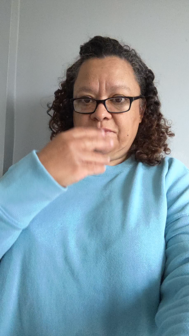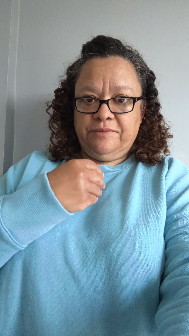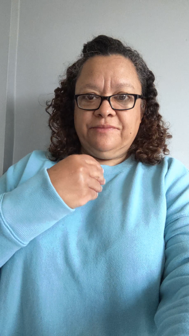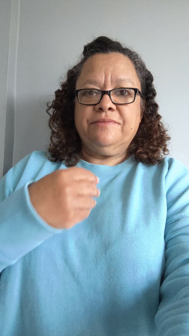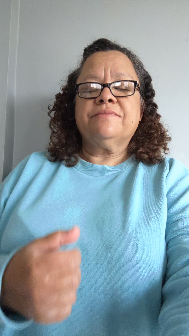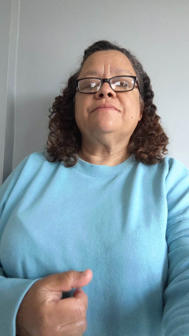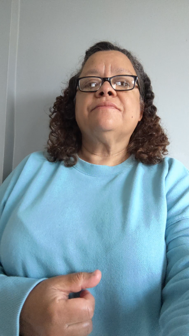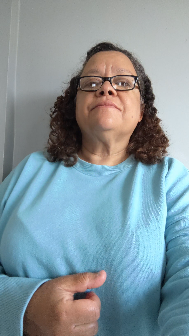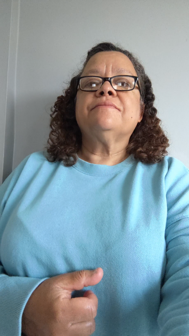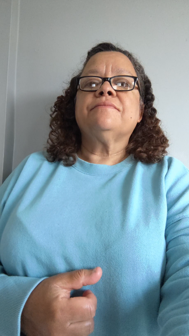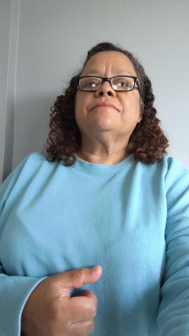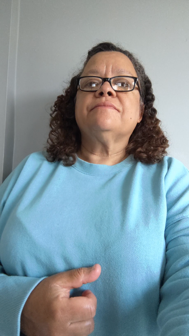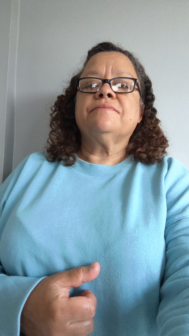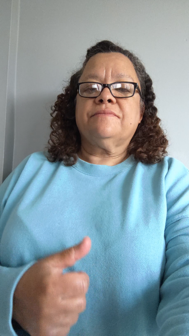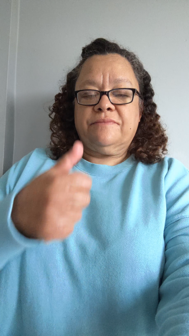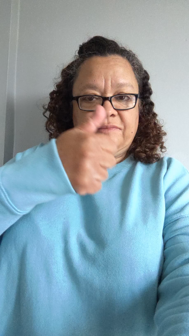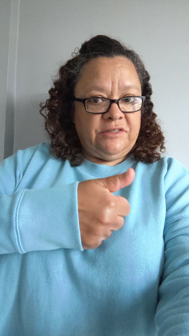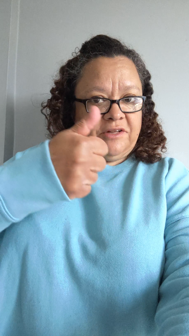each